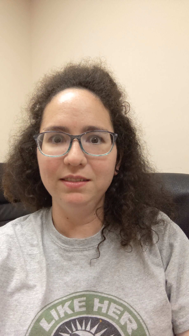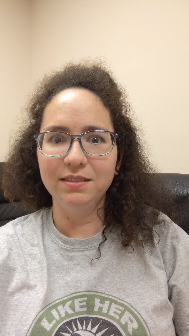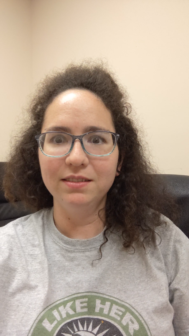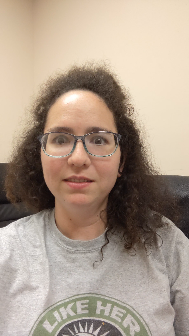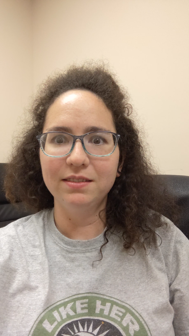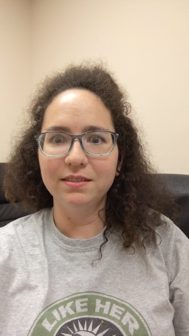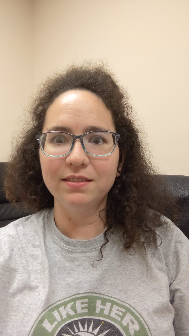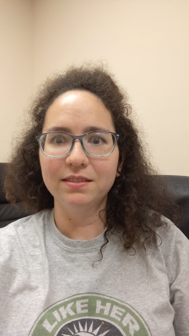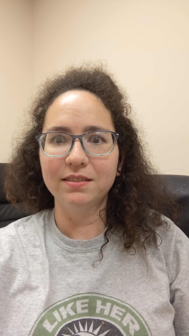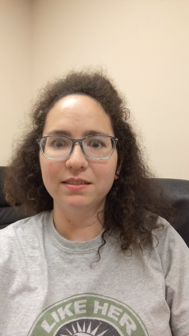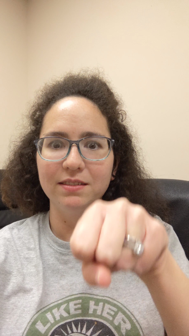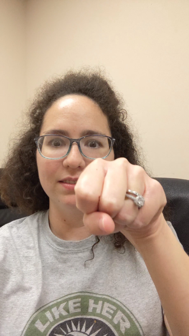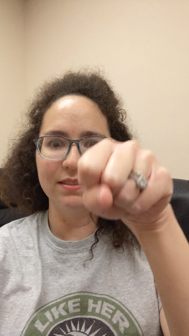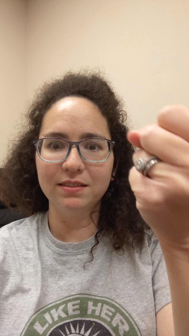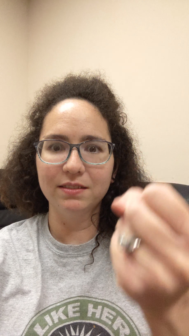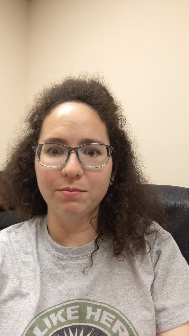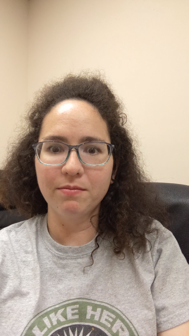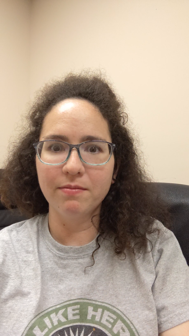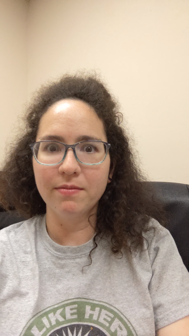break